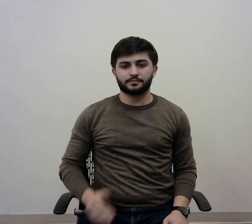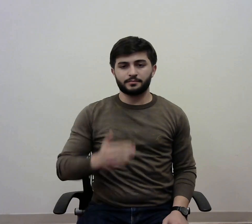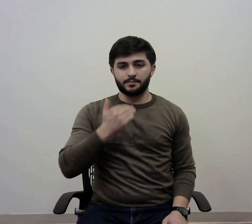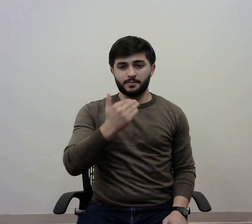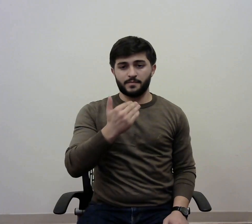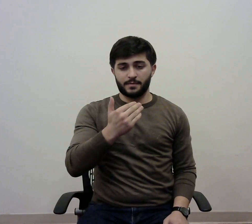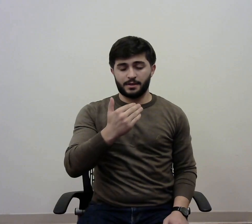siz